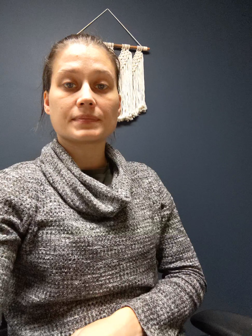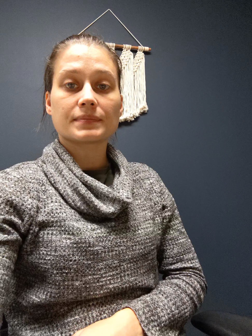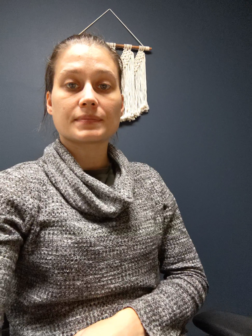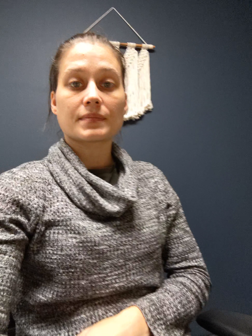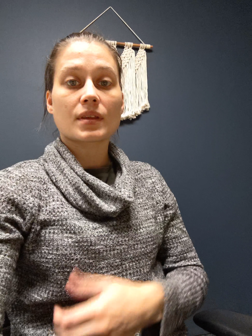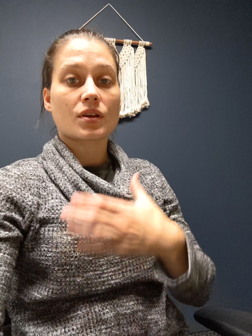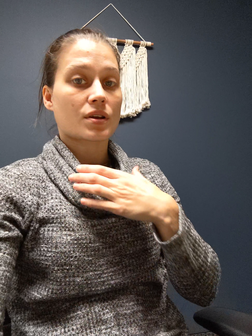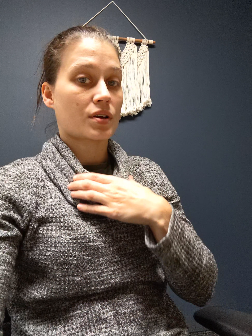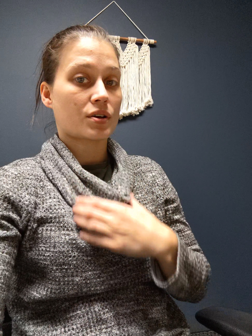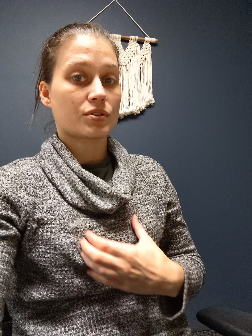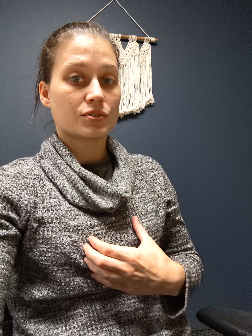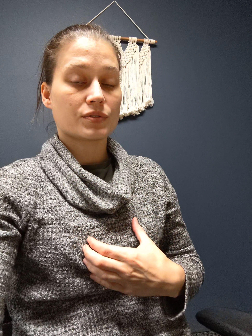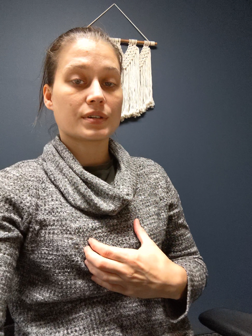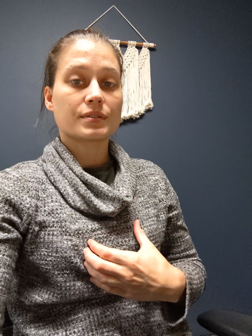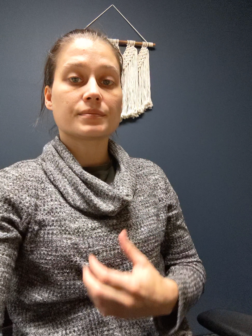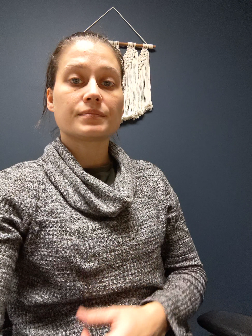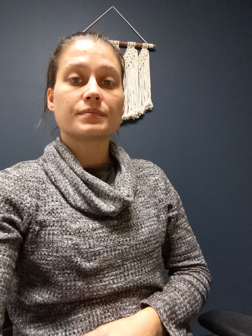hungry